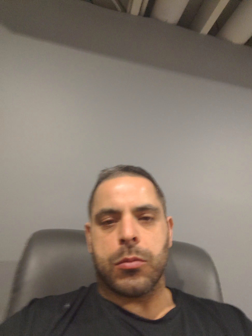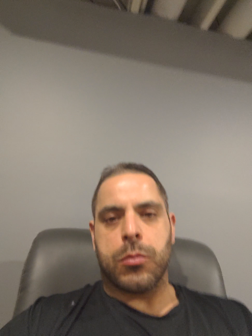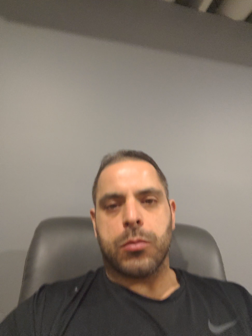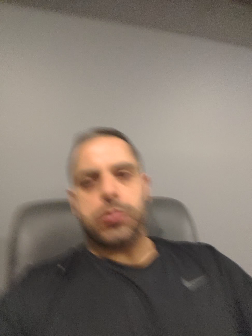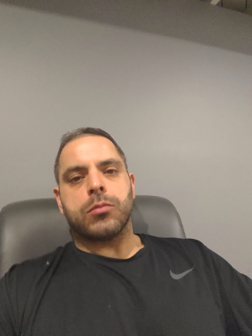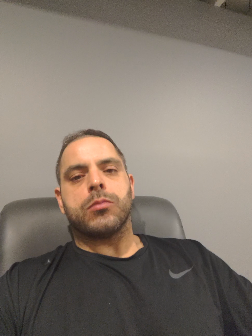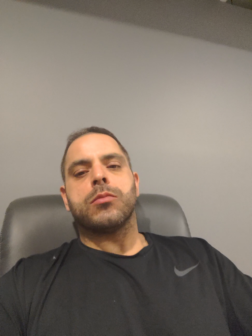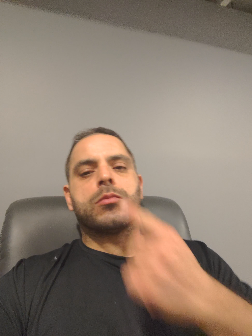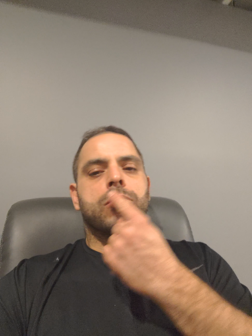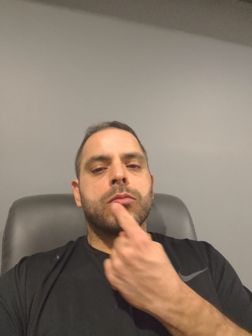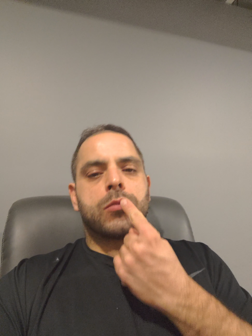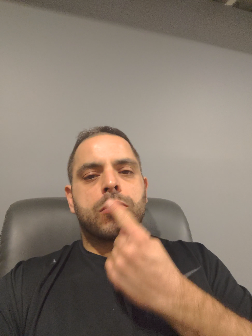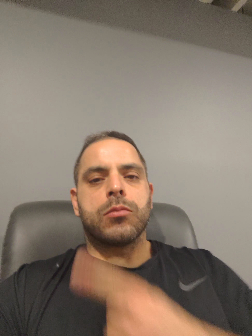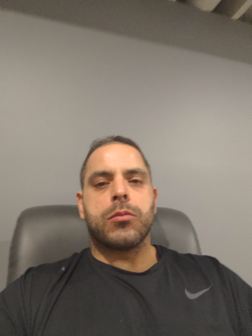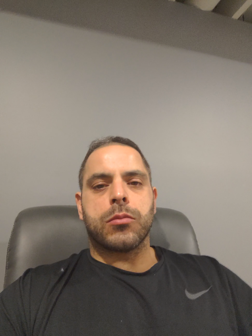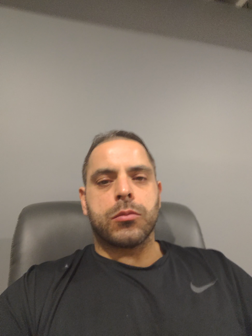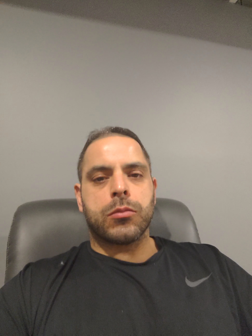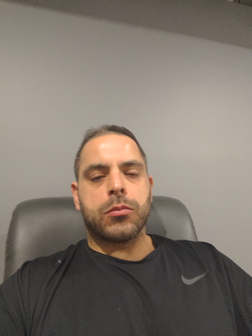lips